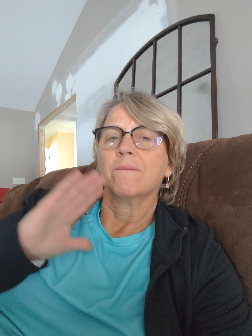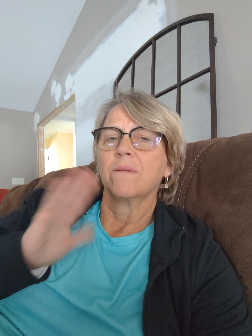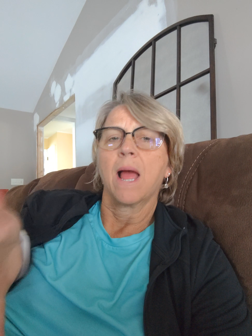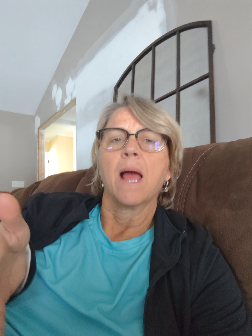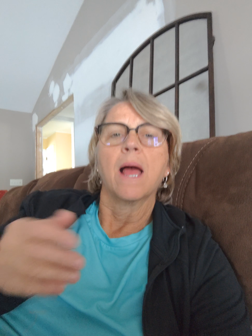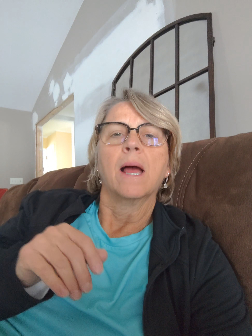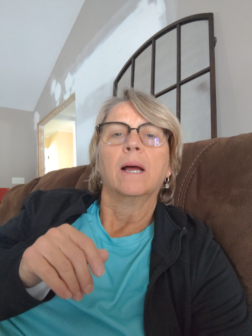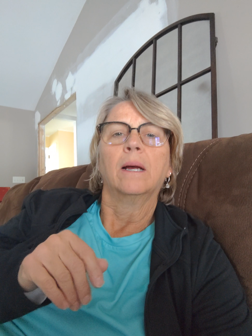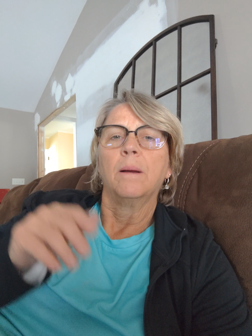fine